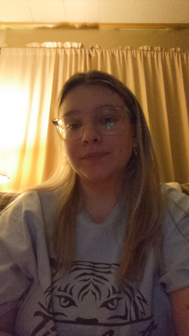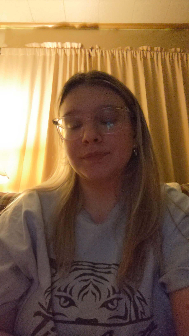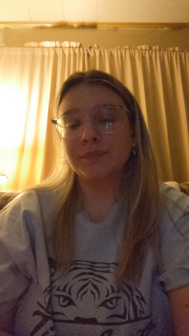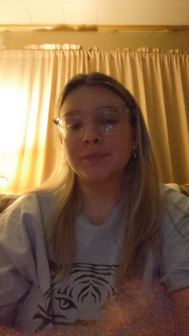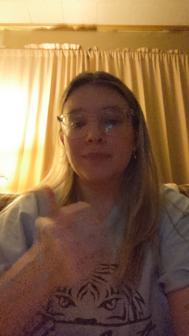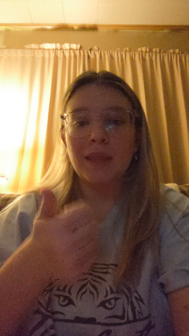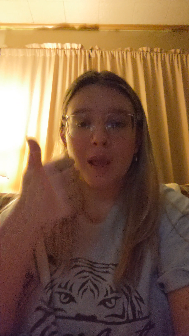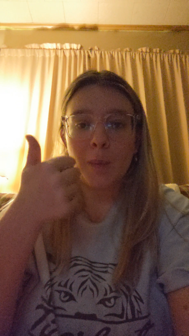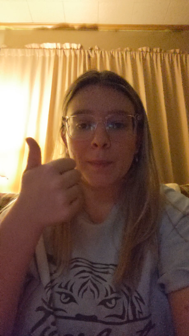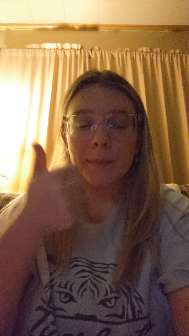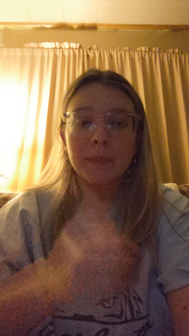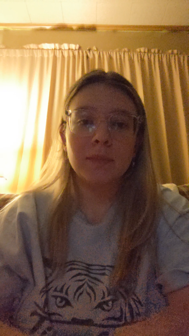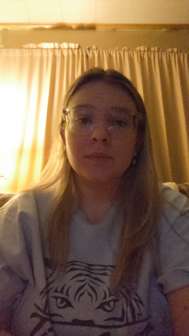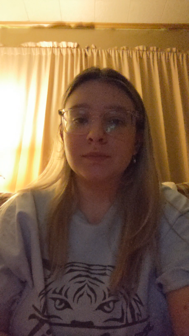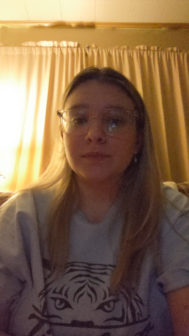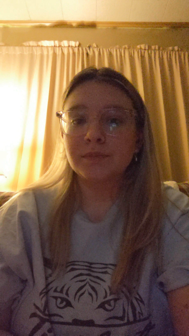help